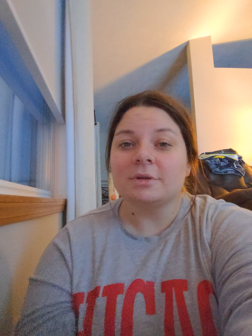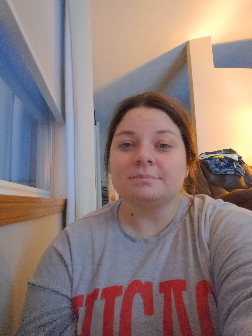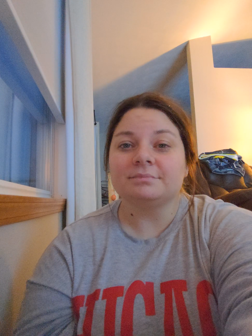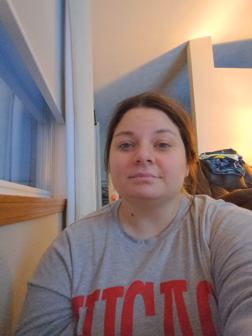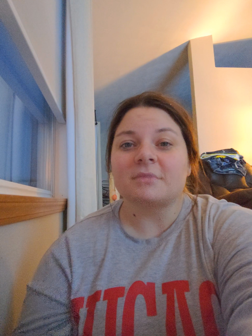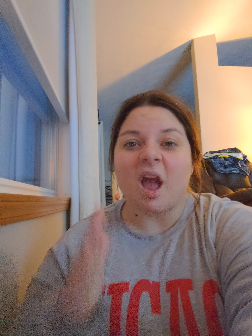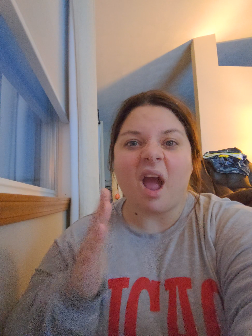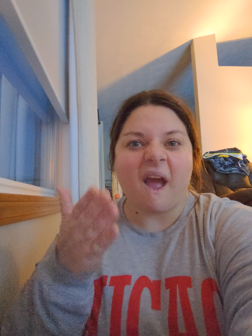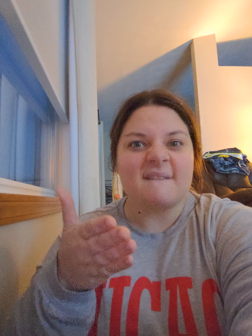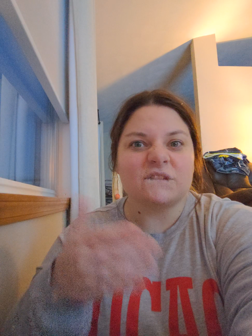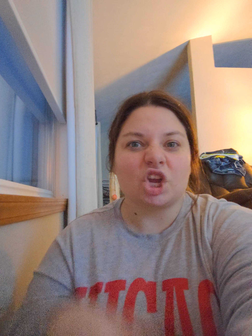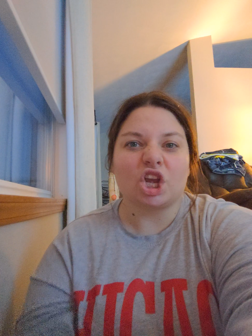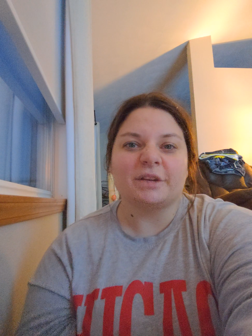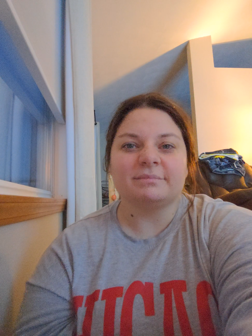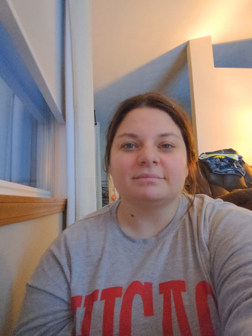after